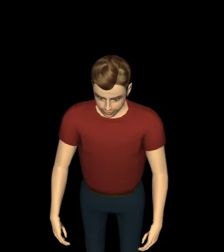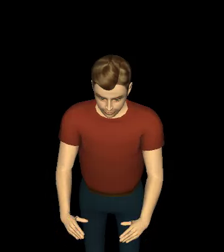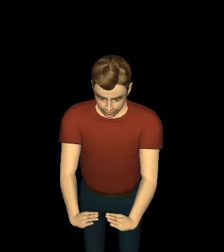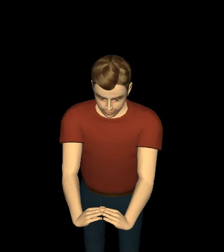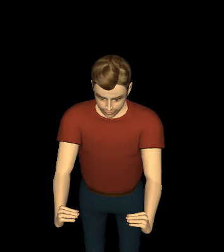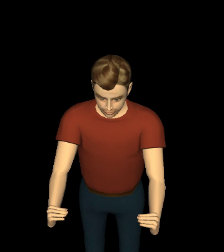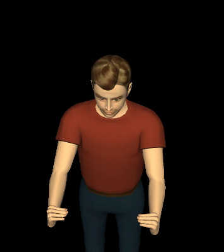هادئ